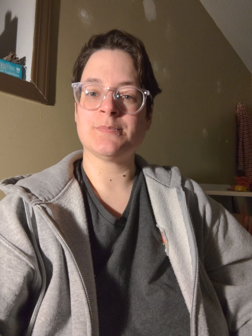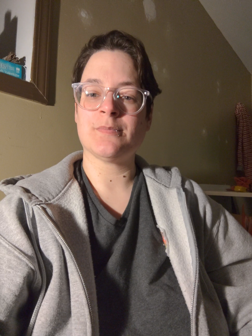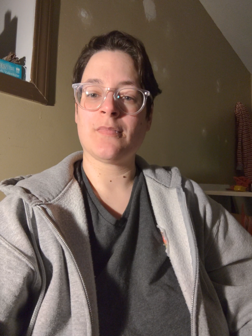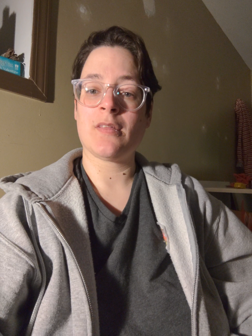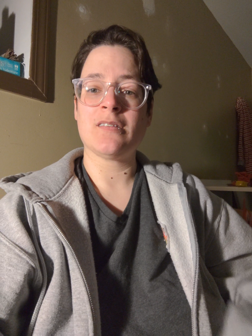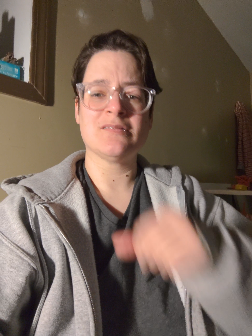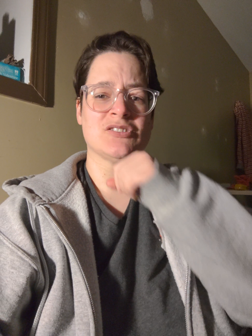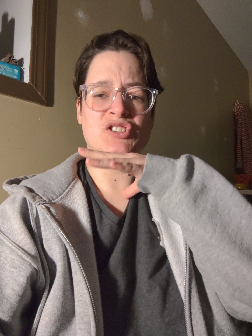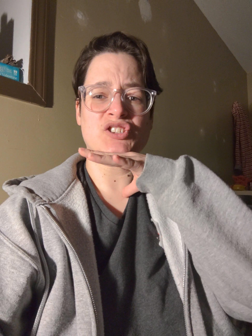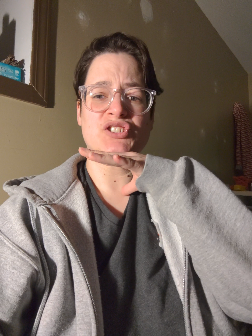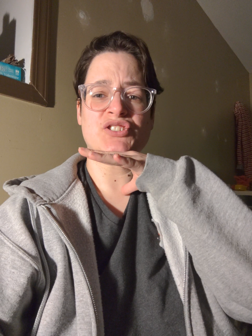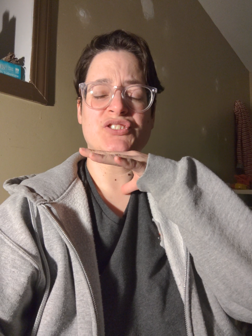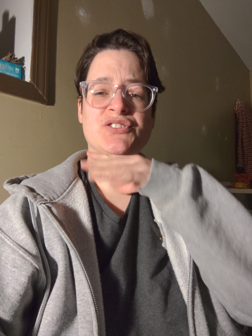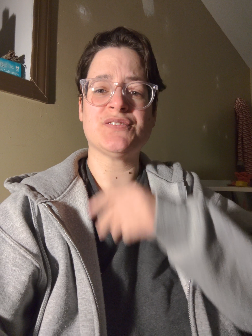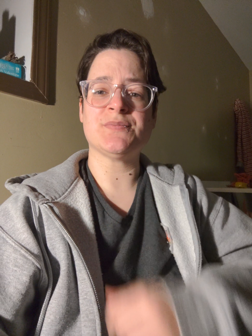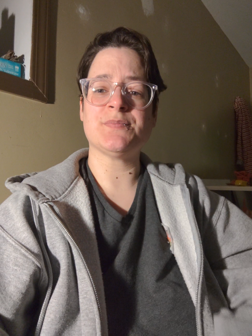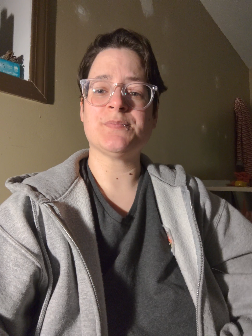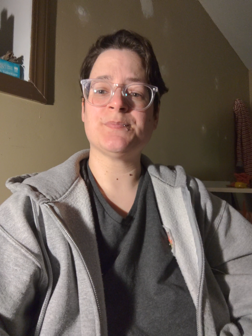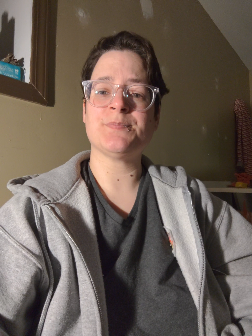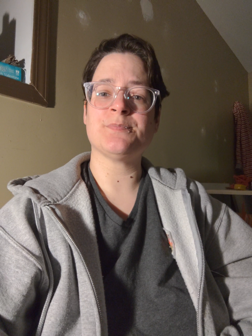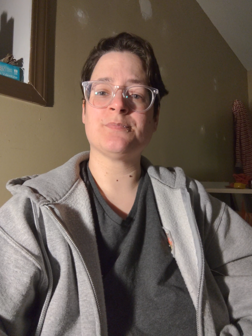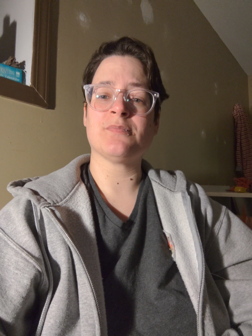dirty